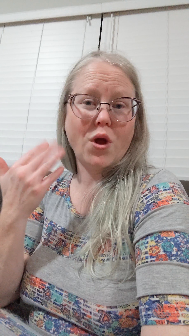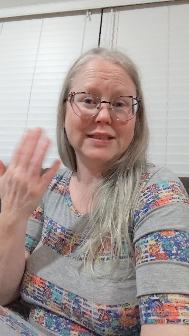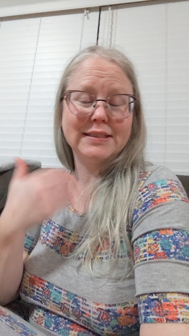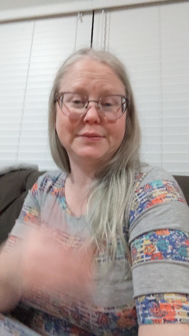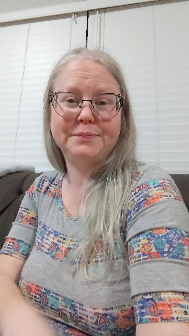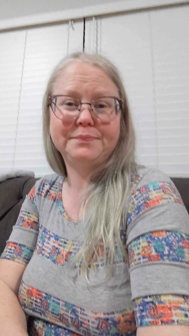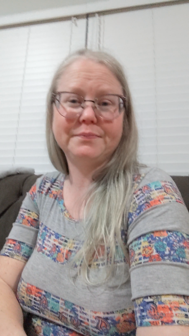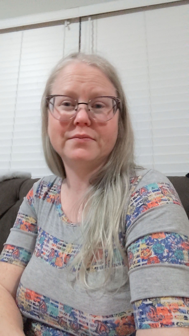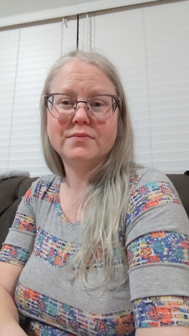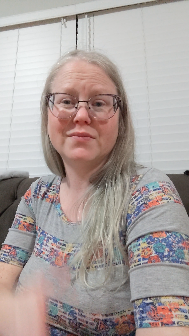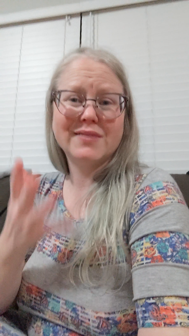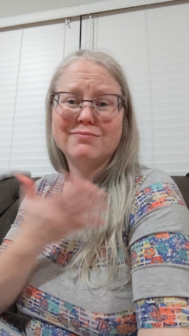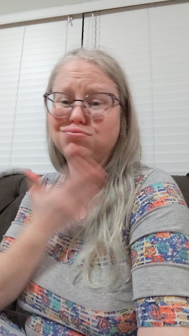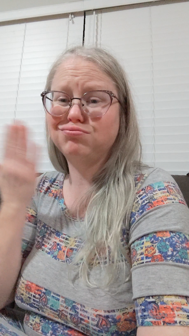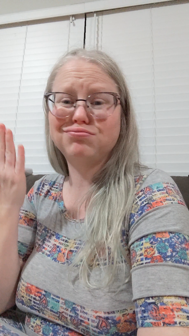all gone